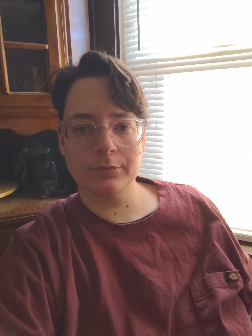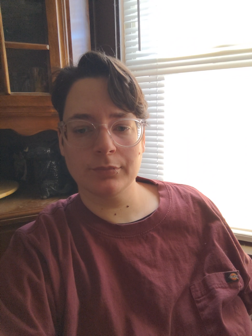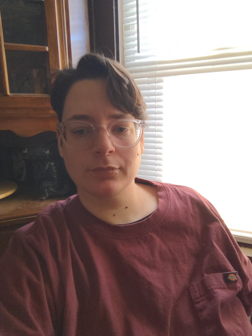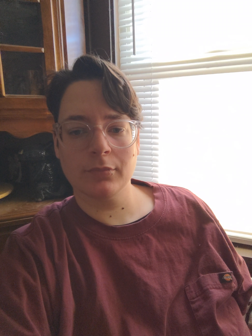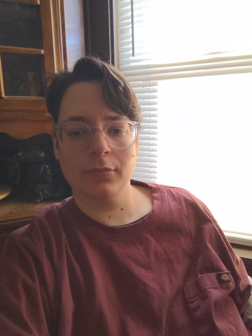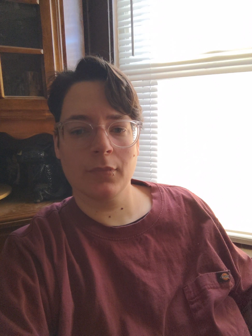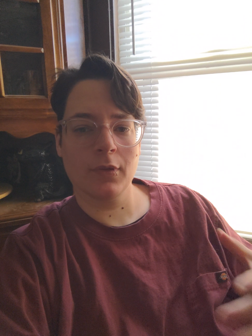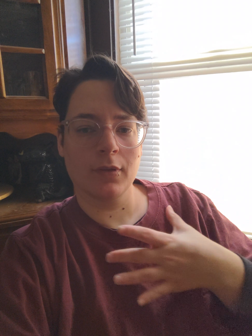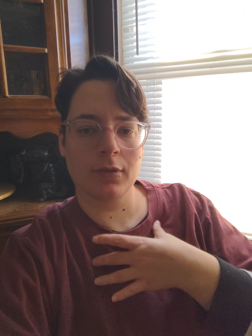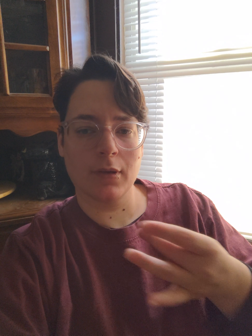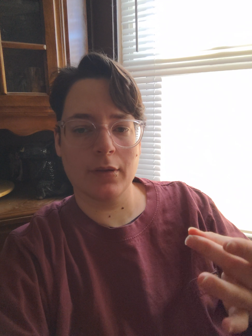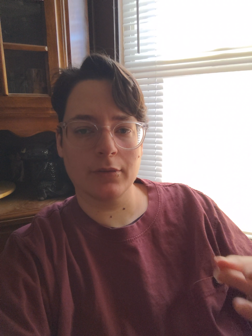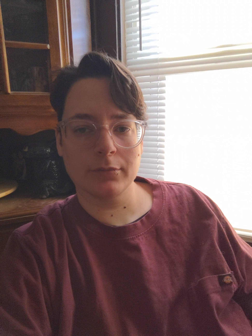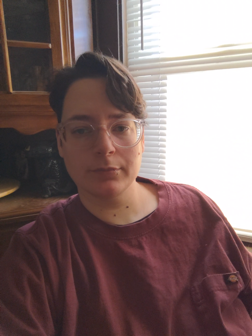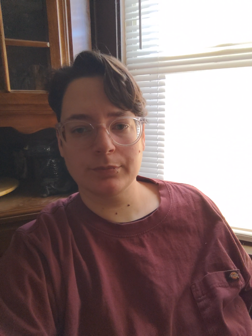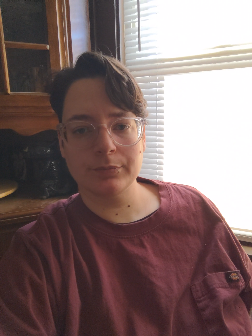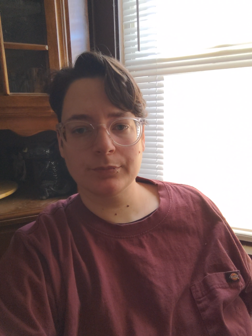like